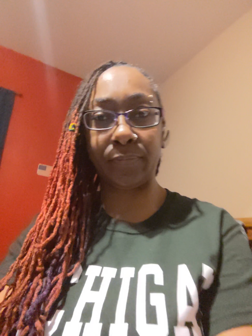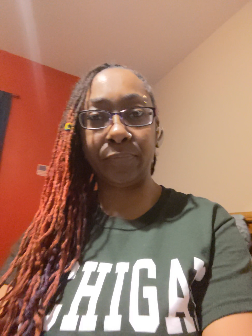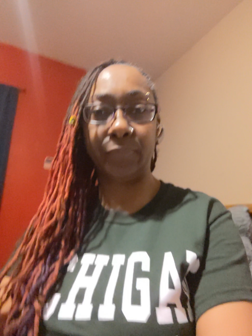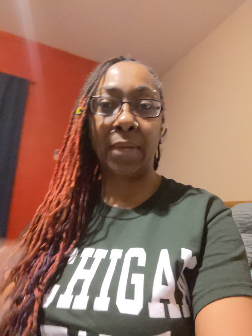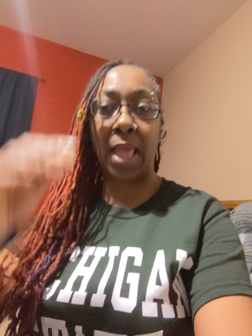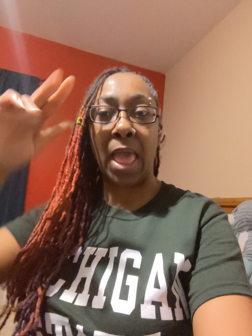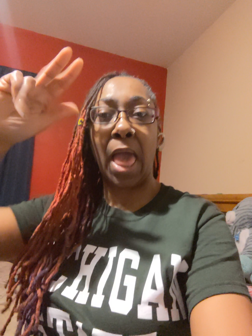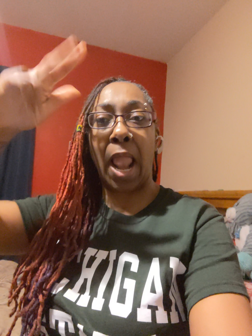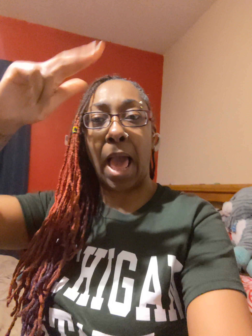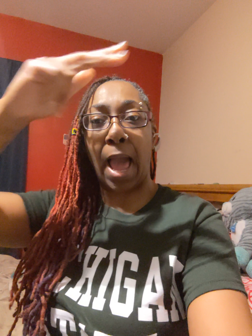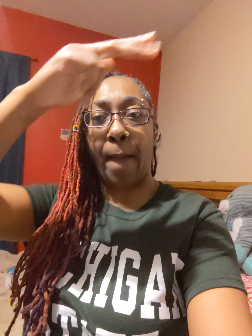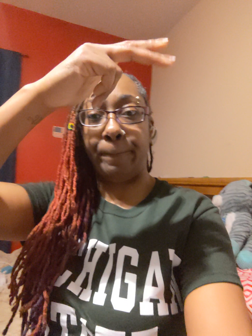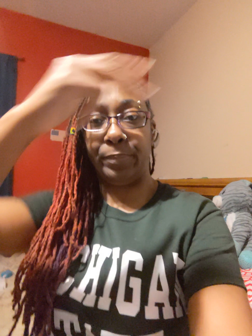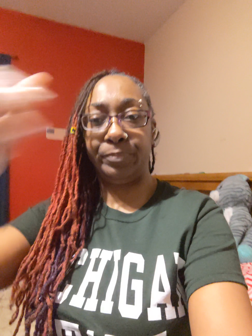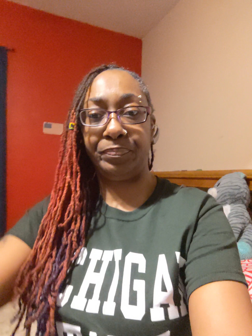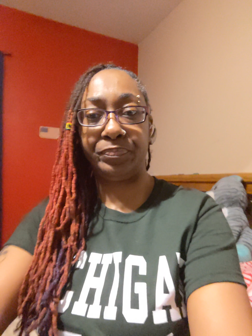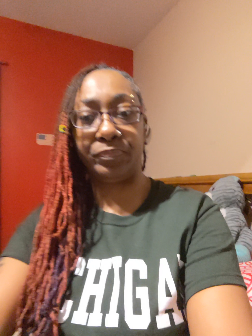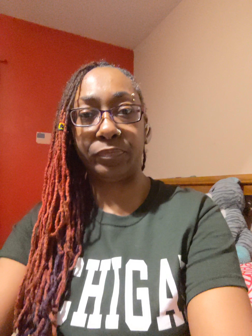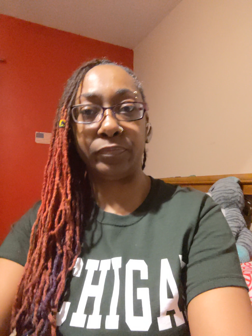helicopter